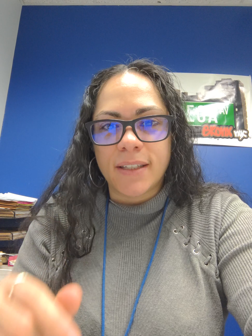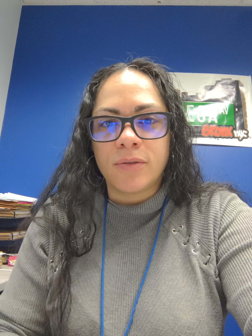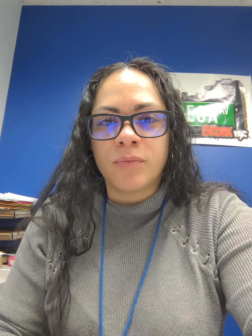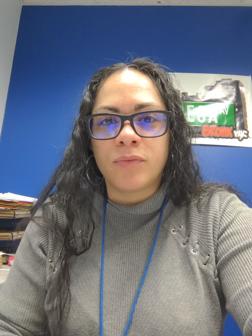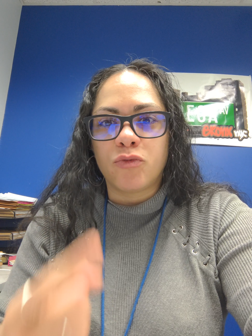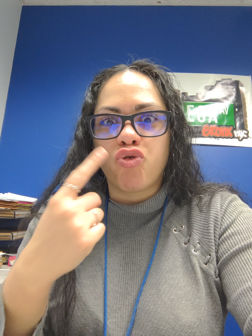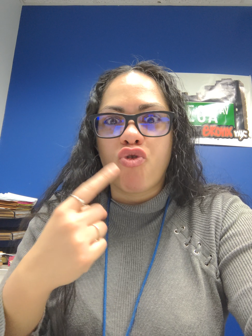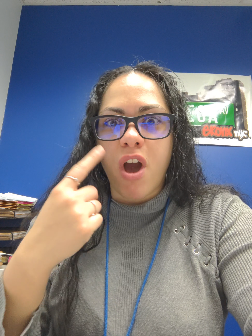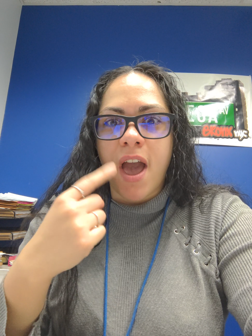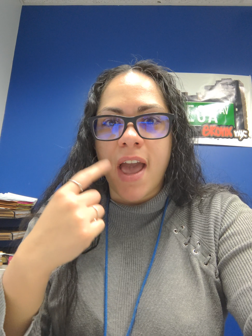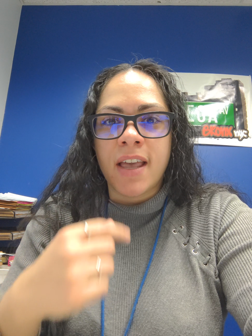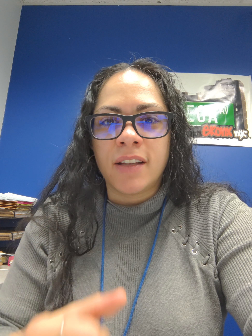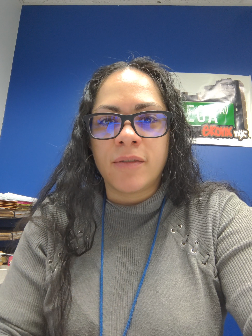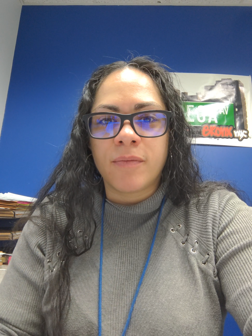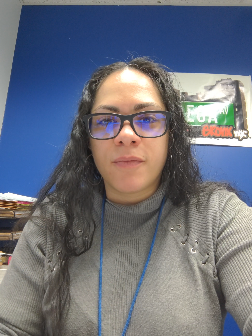cry